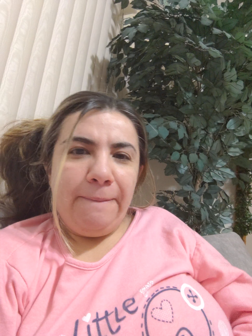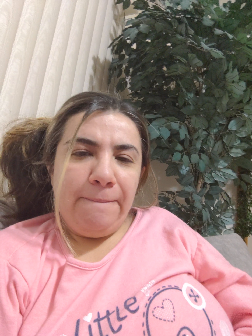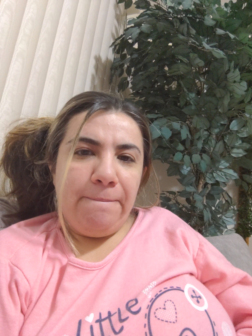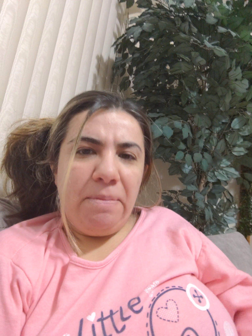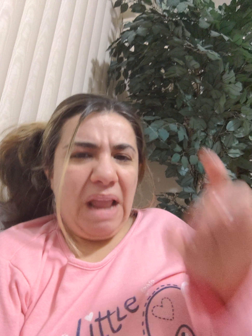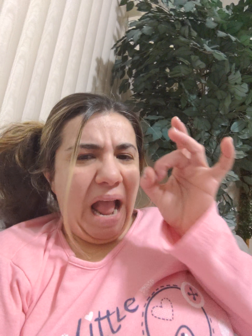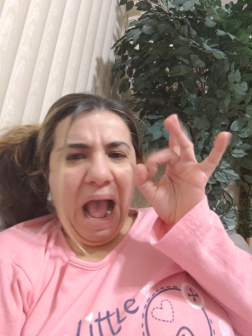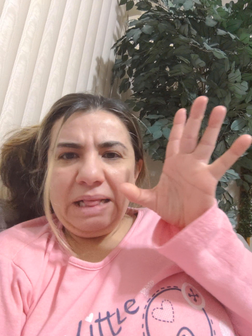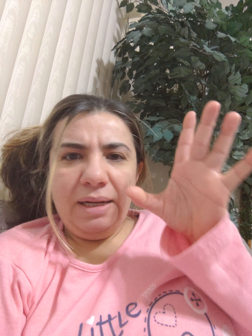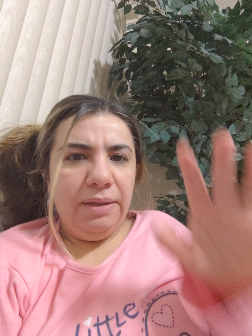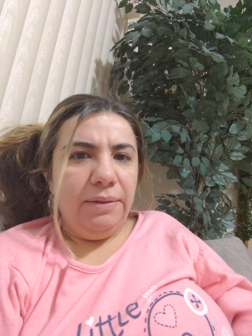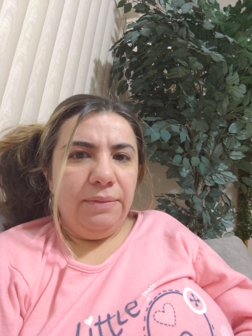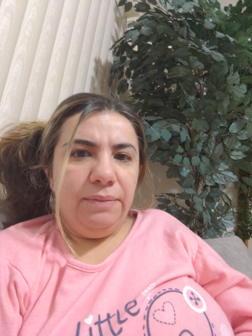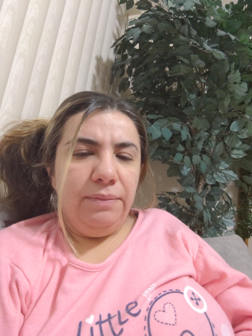hate